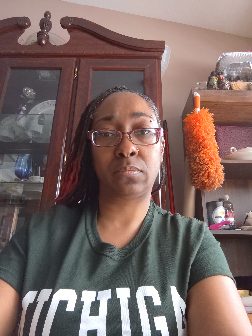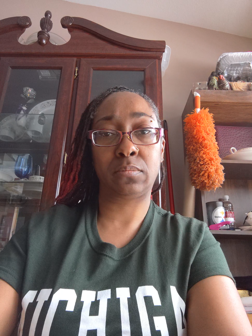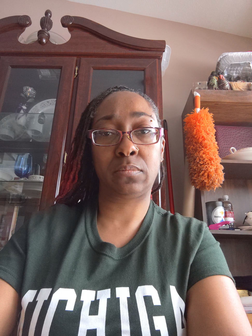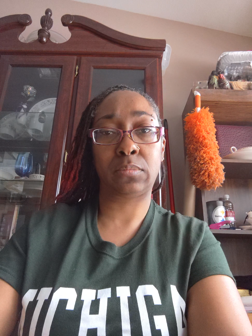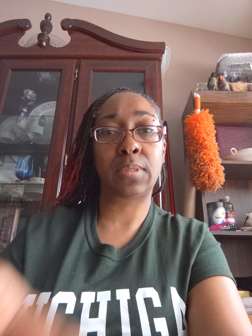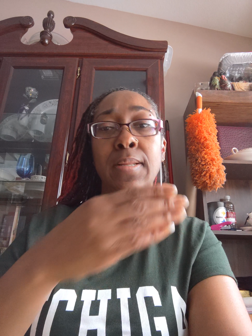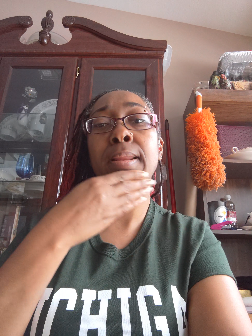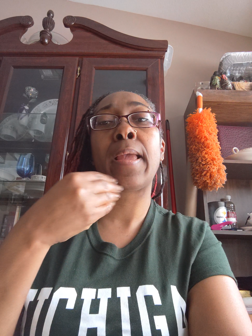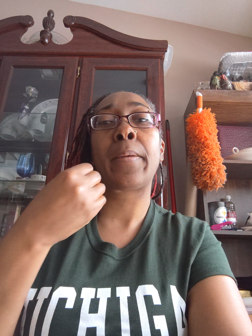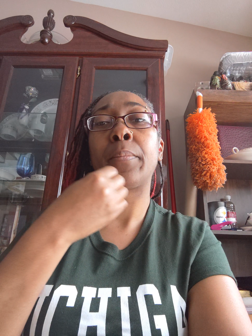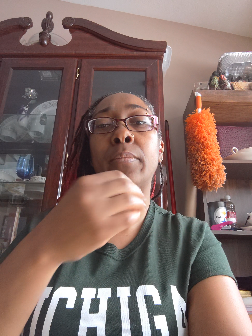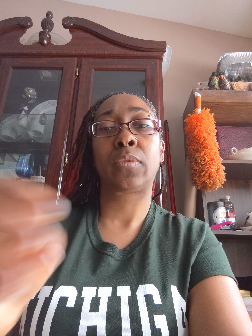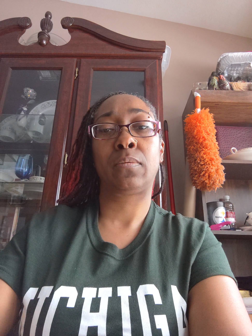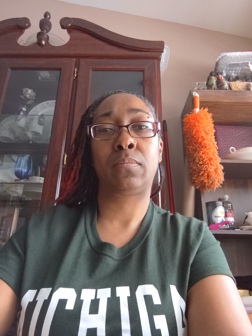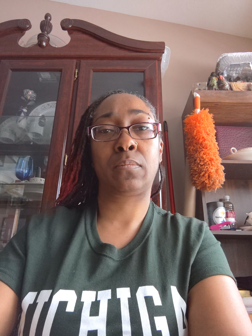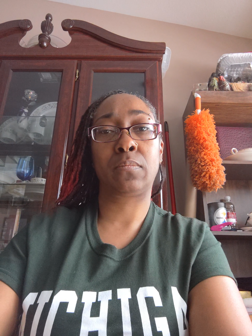napkin